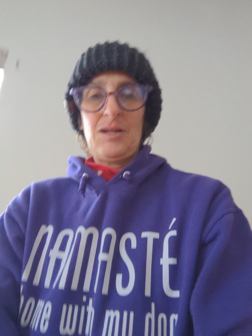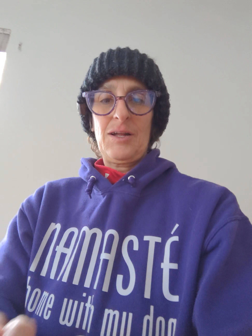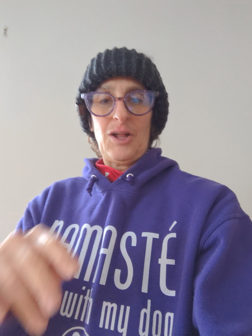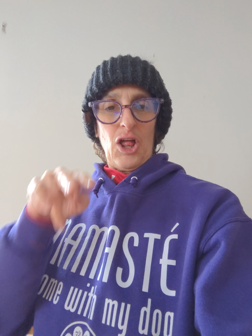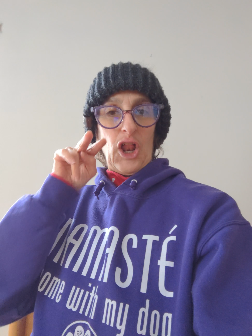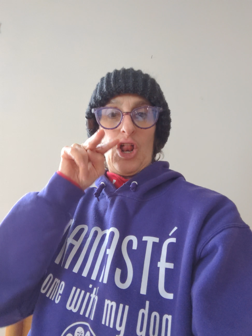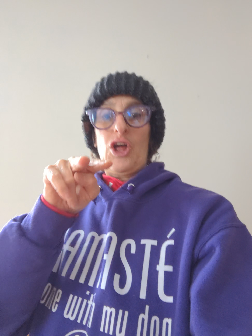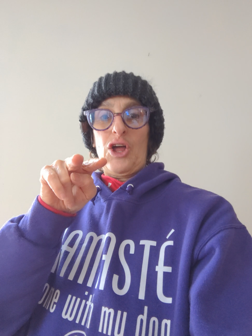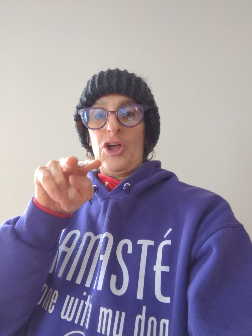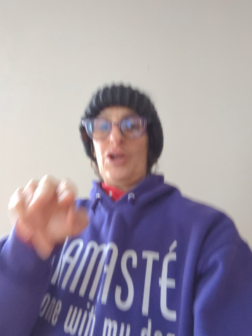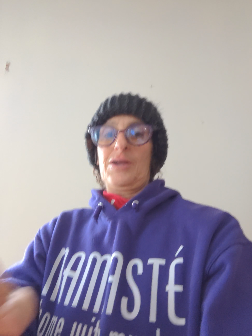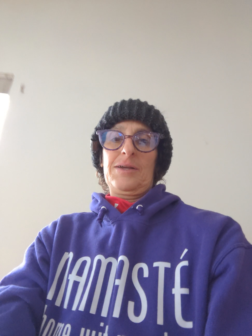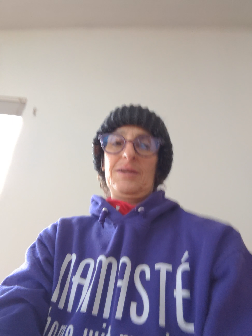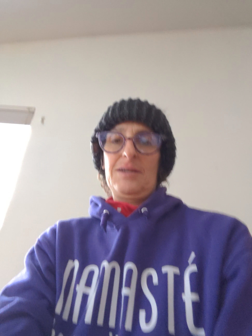look